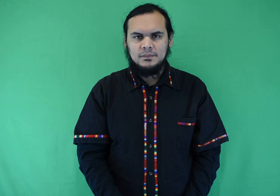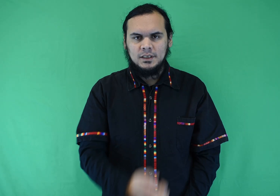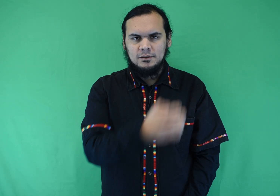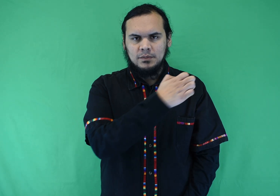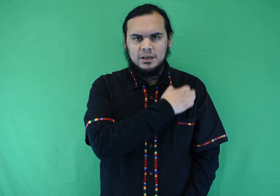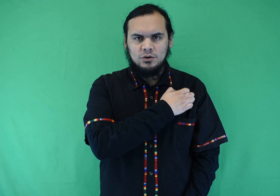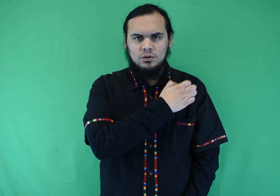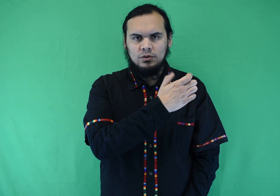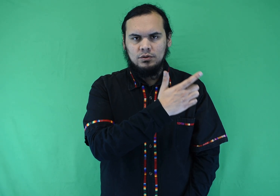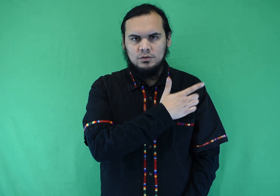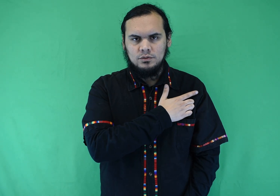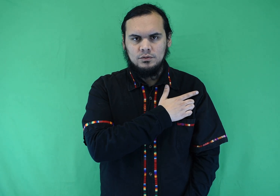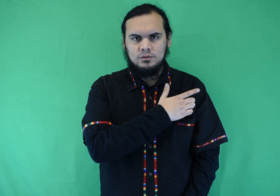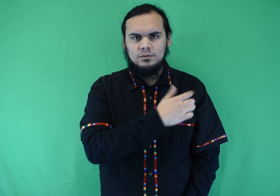español